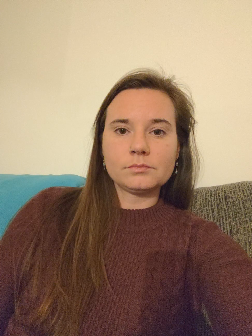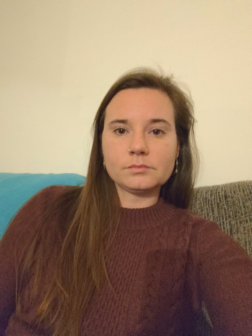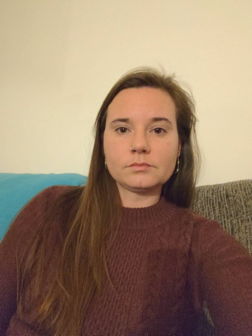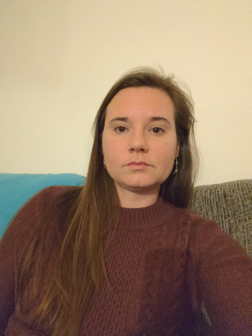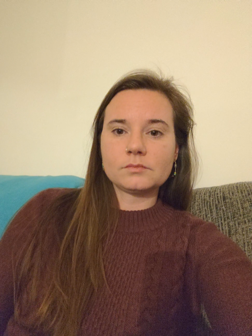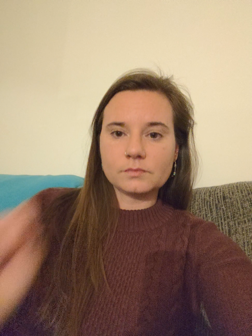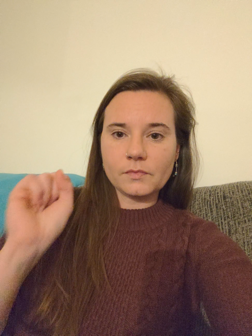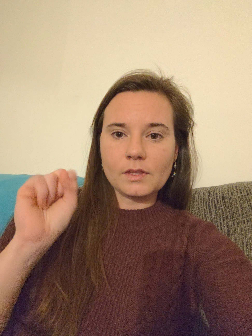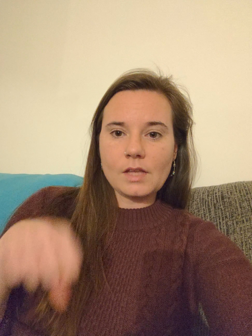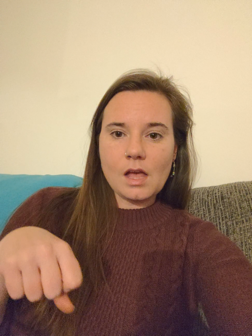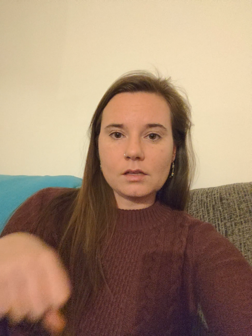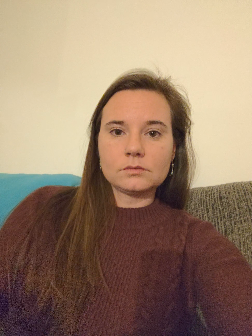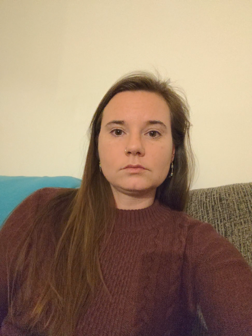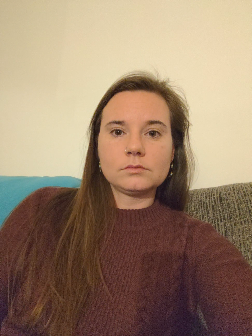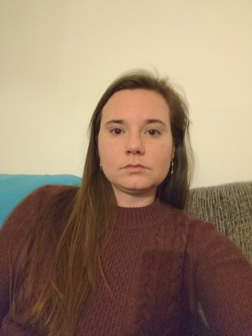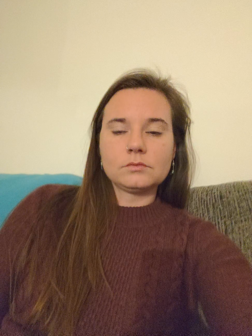can